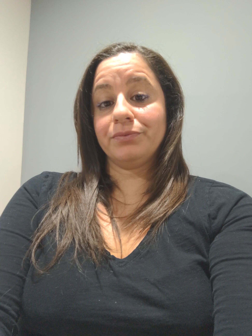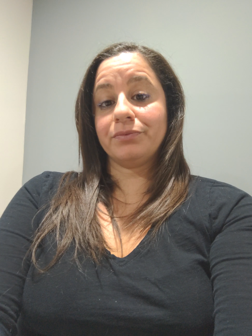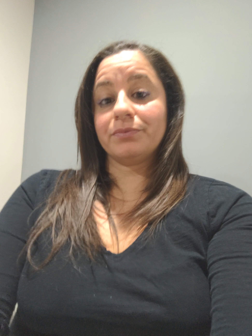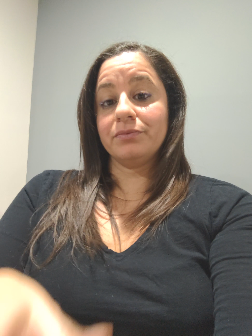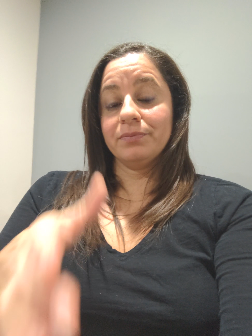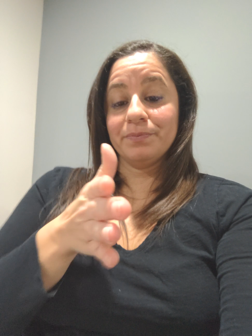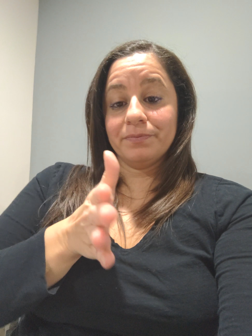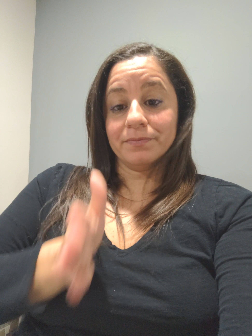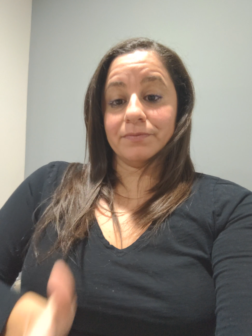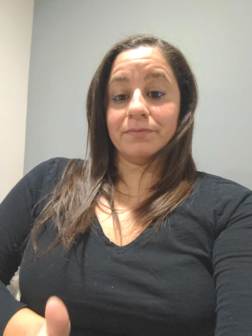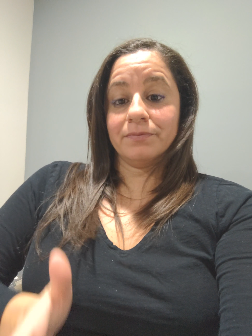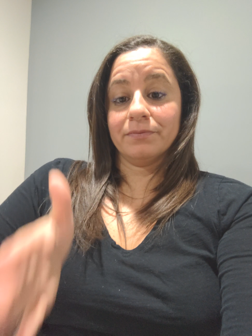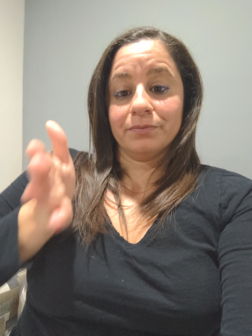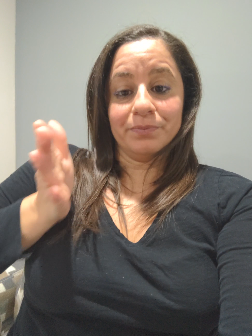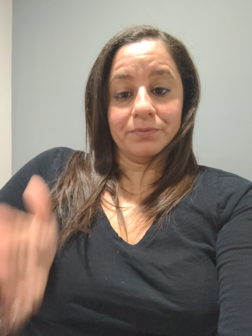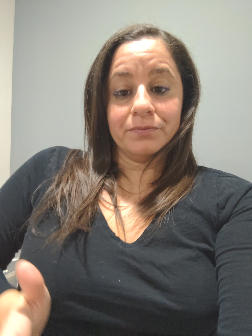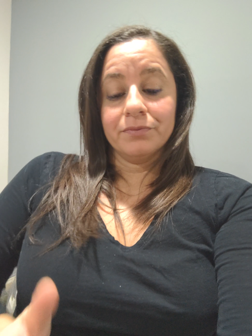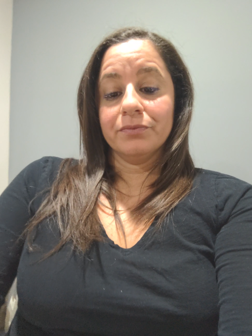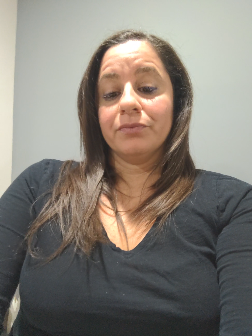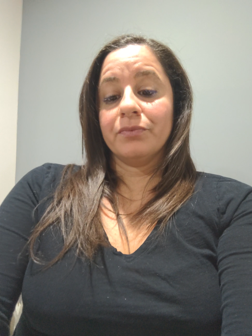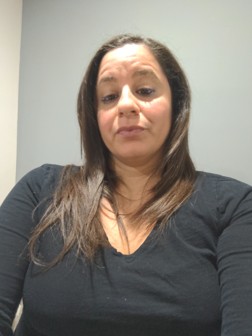beside